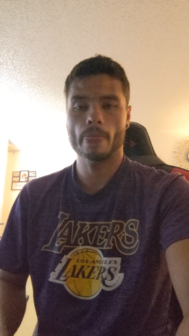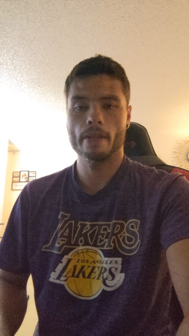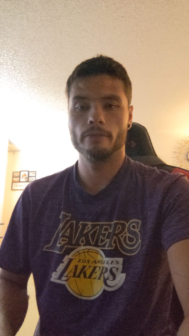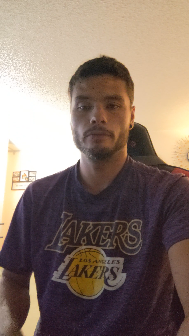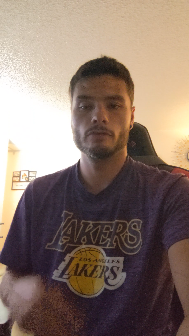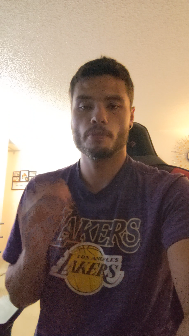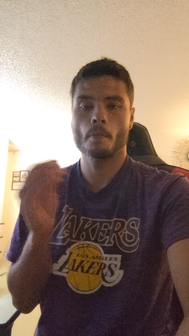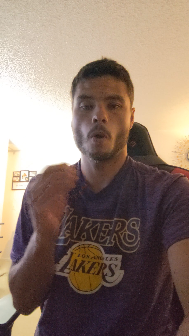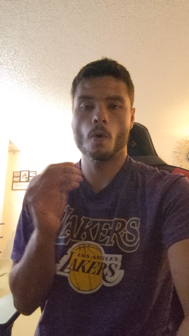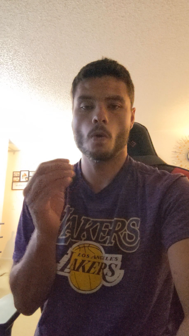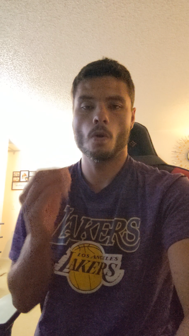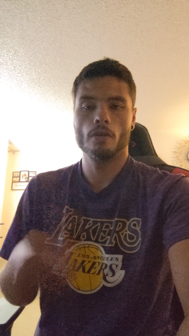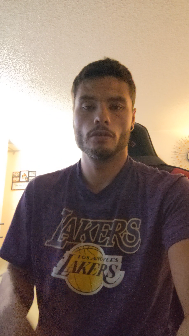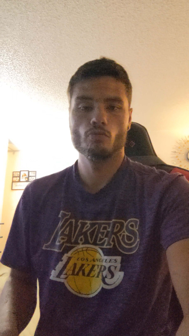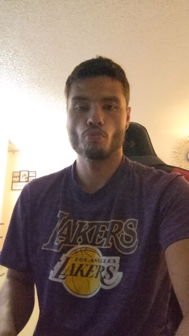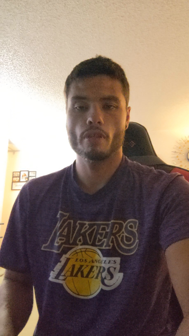more